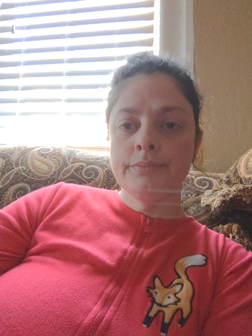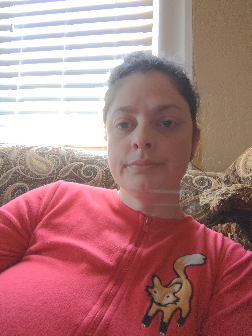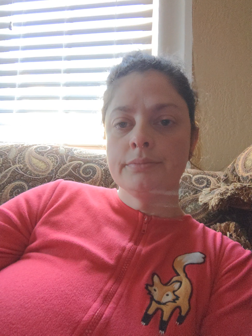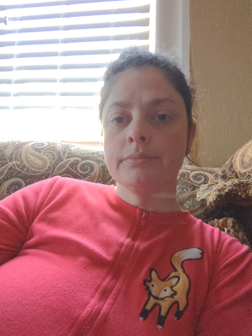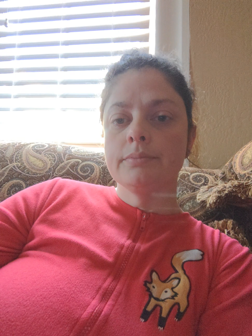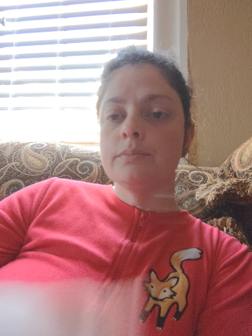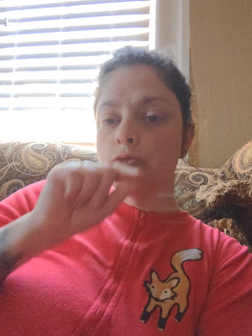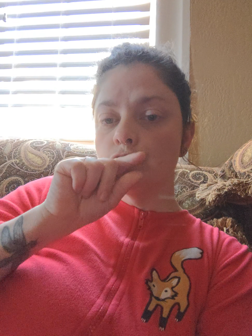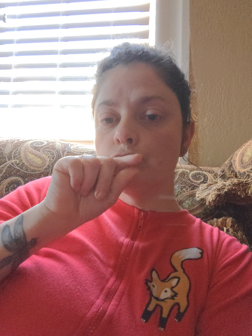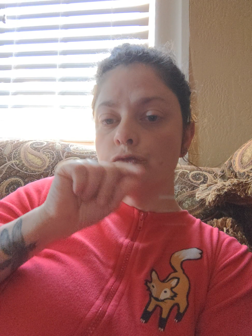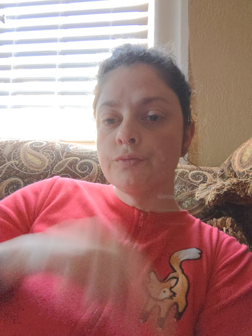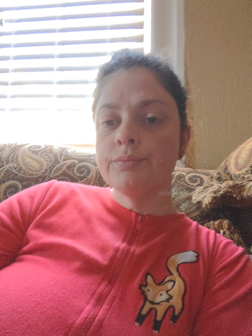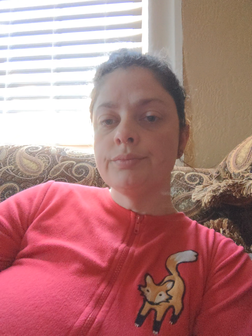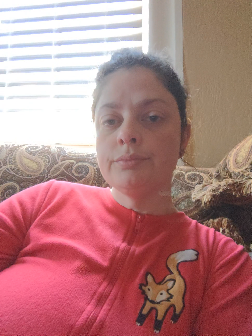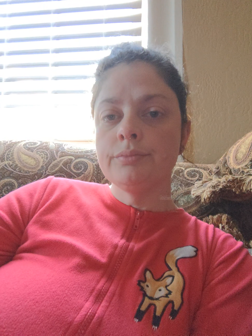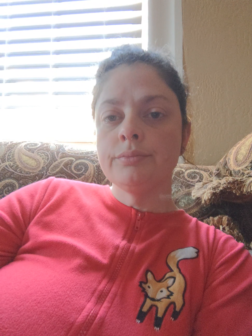bird